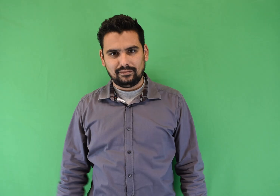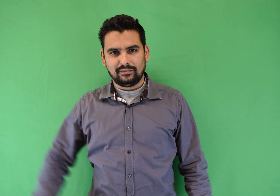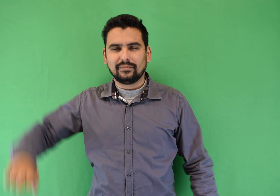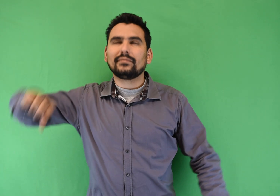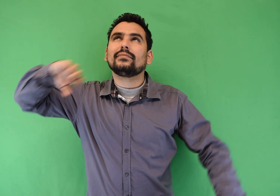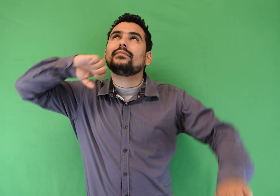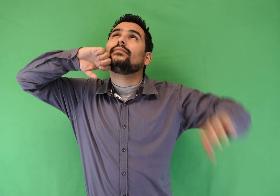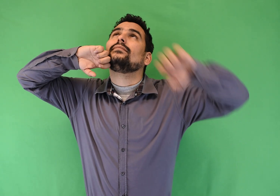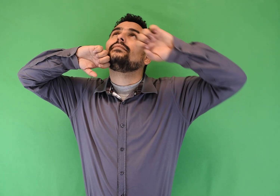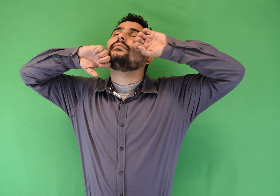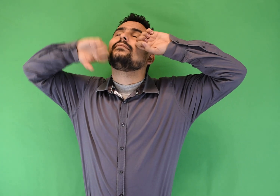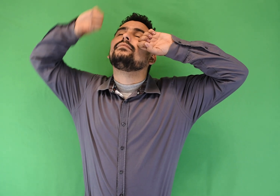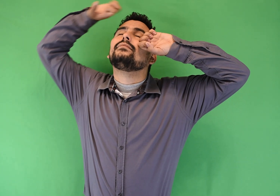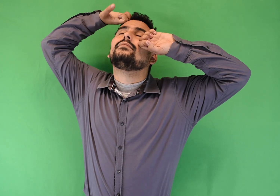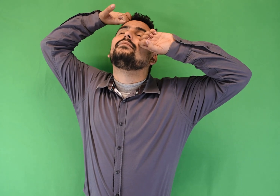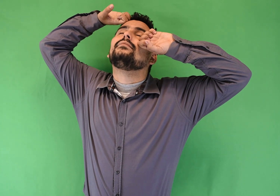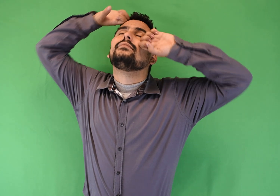fiebre